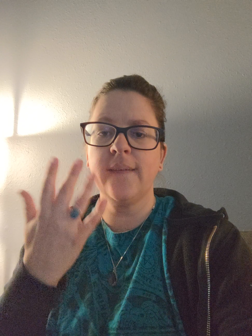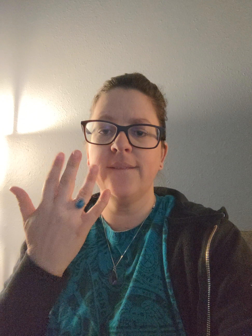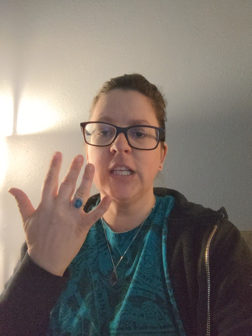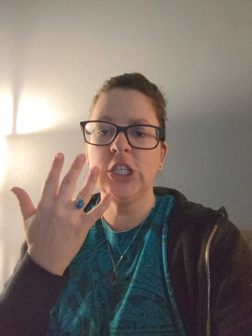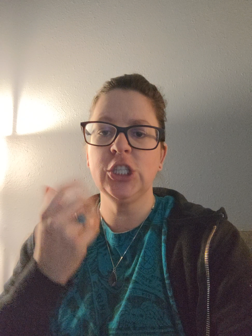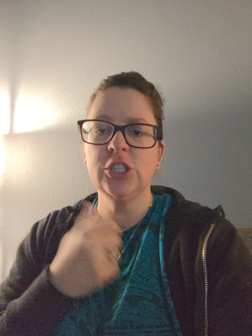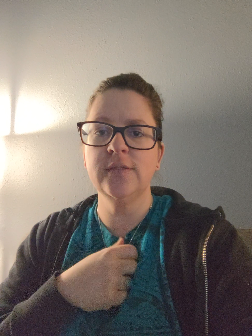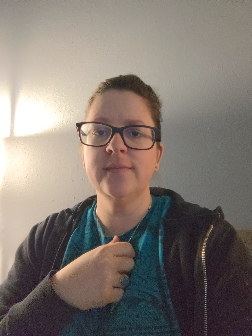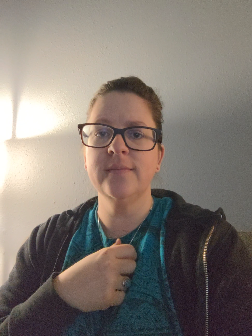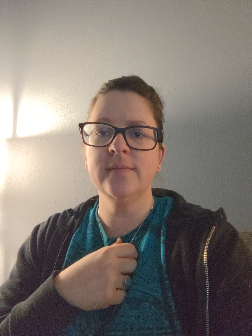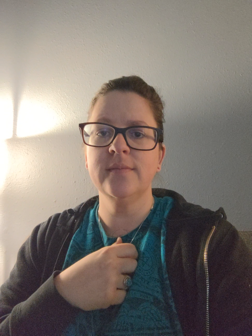finger